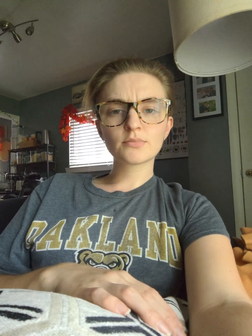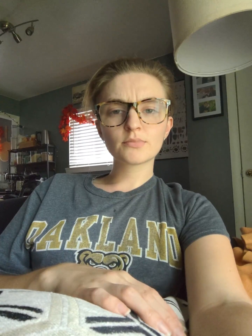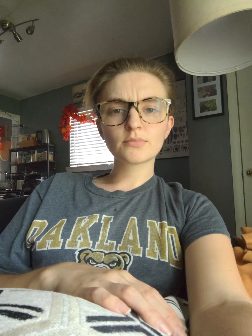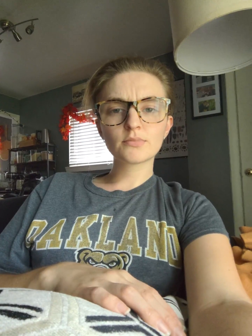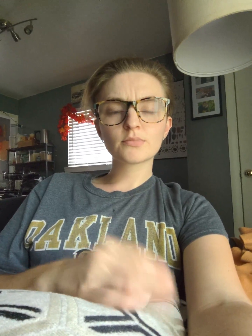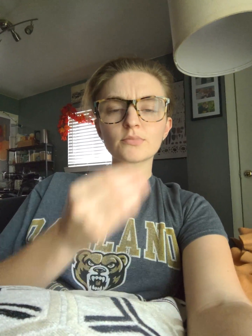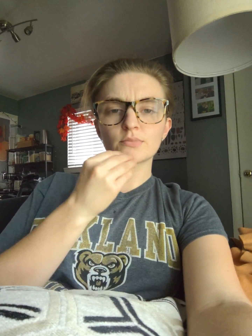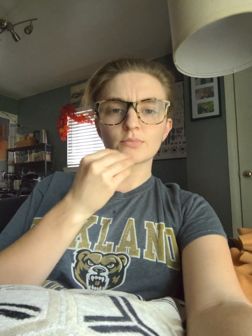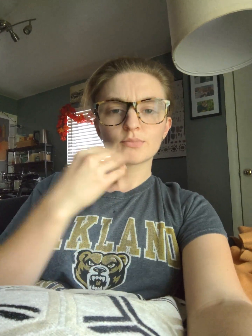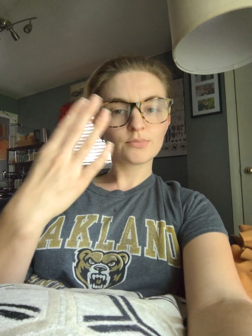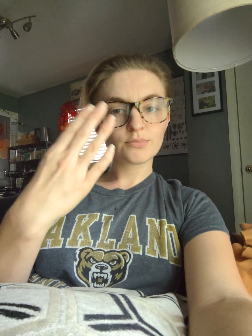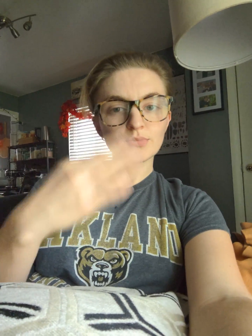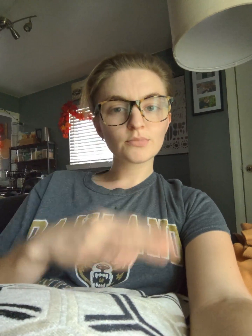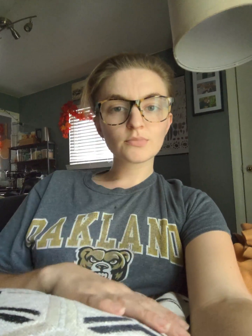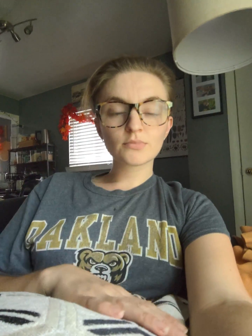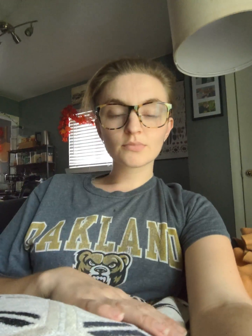breakfast